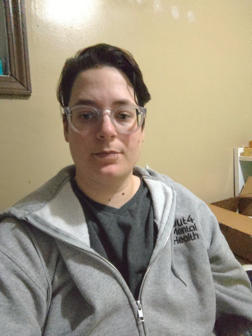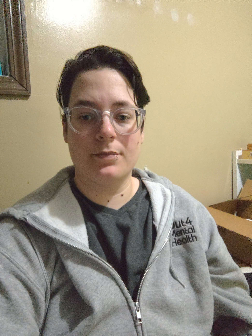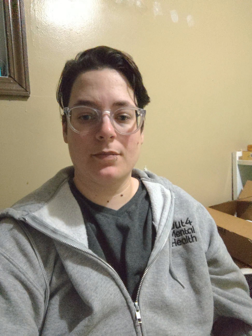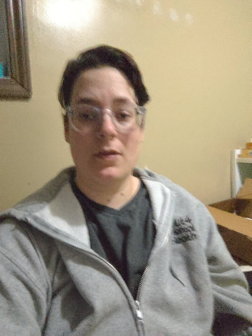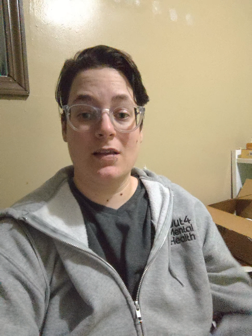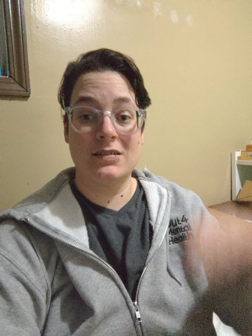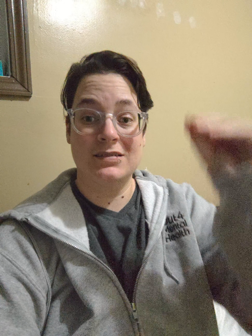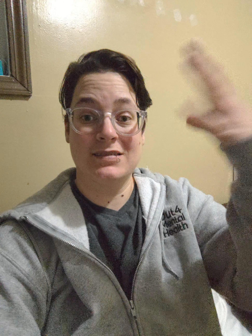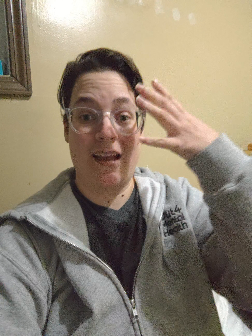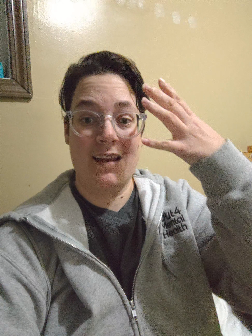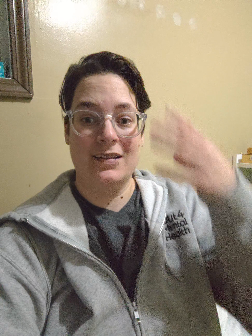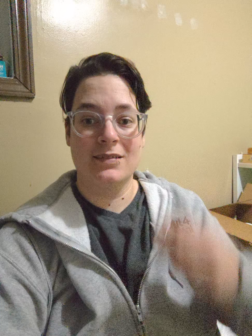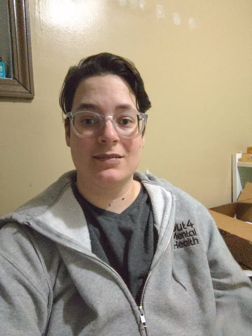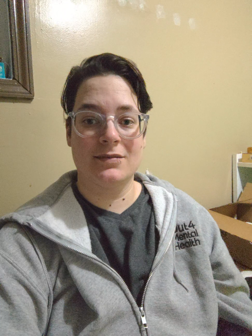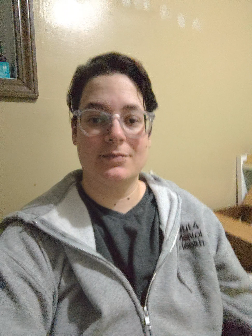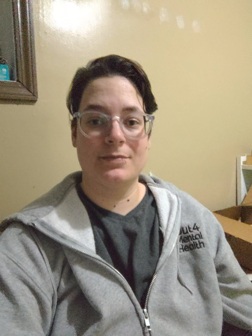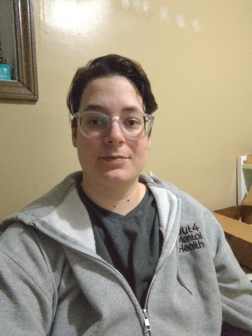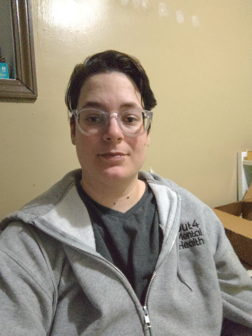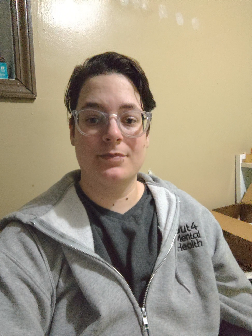sun